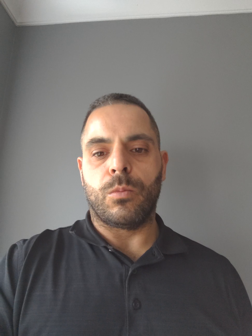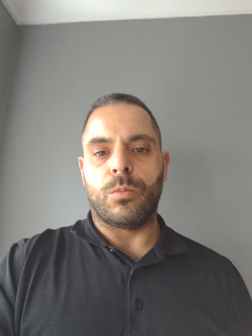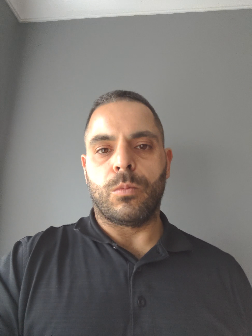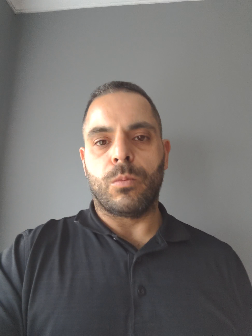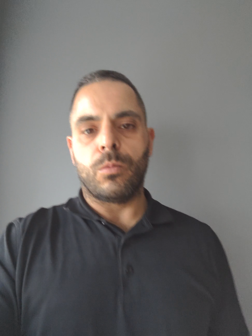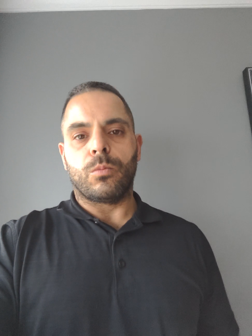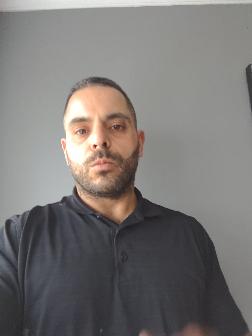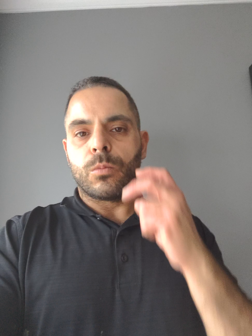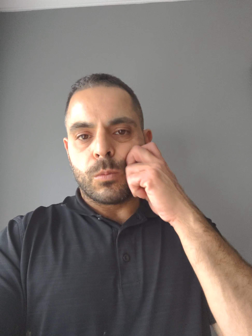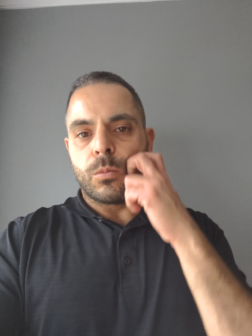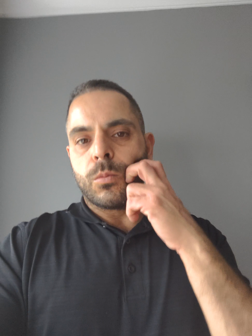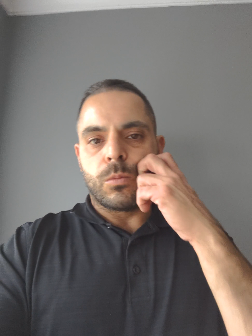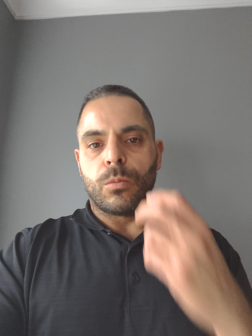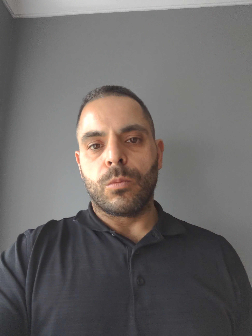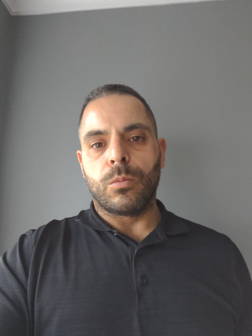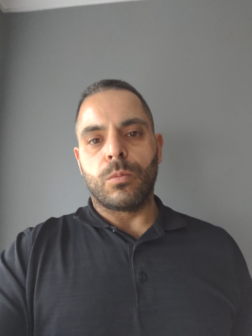gum